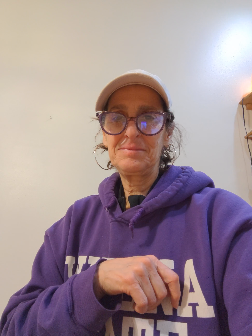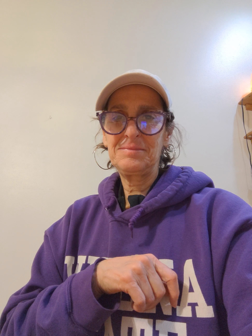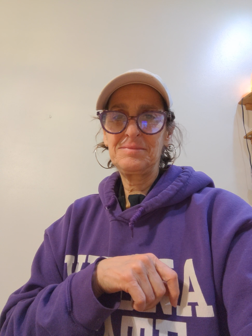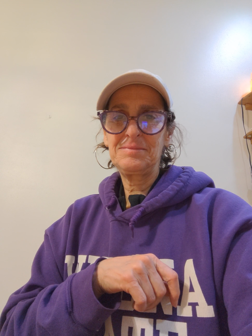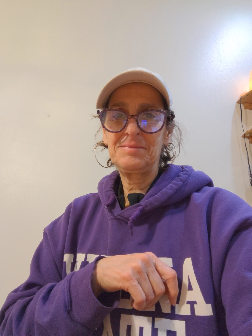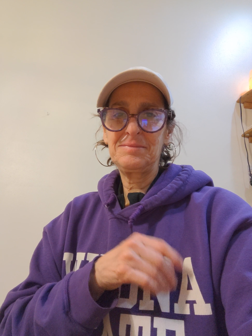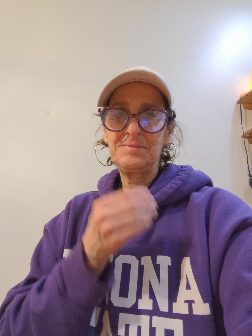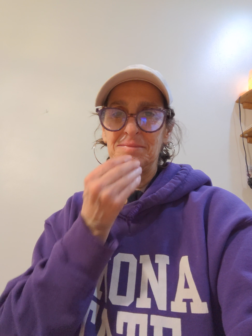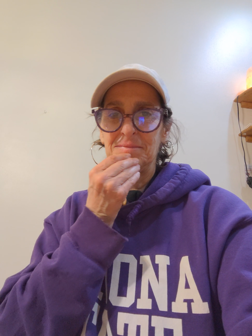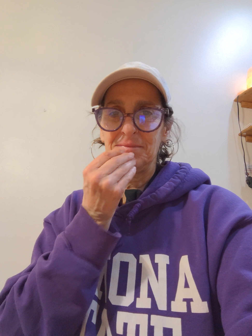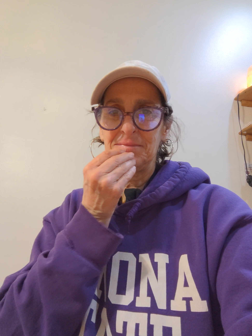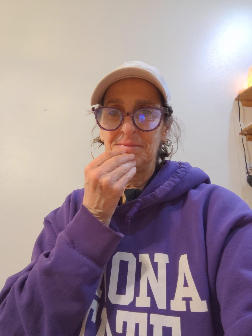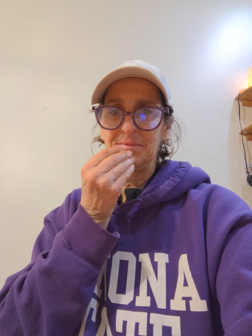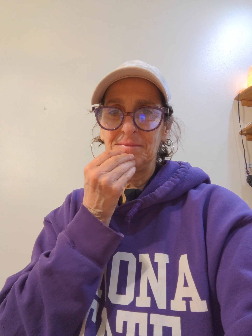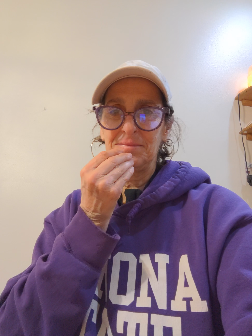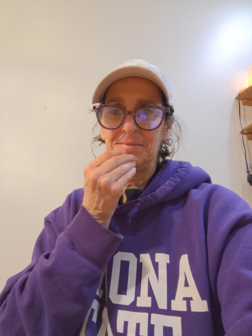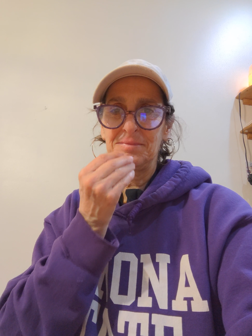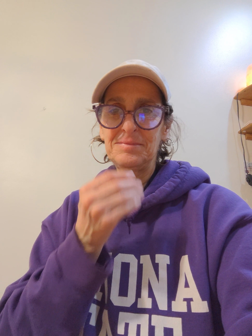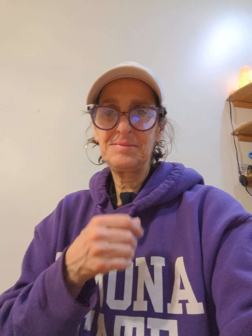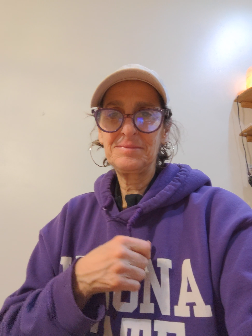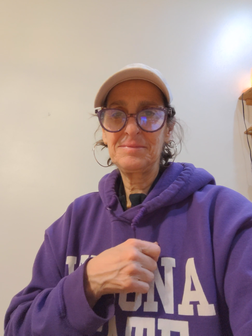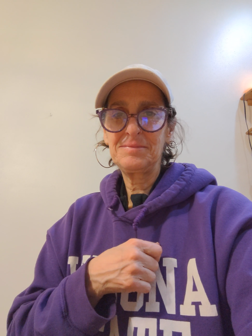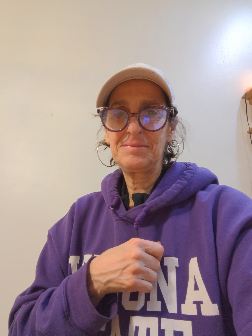snack